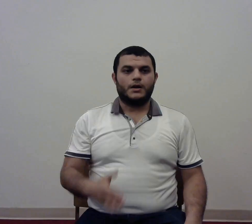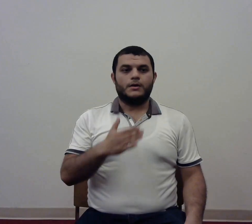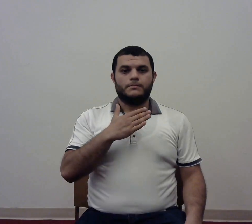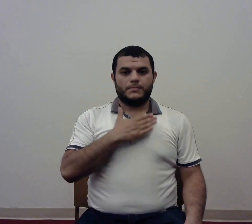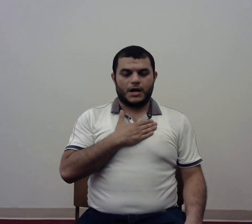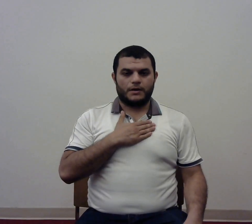mən